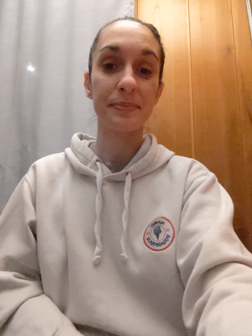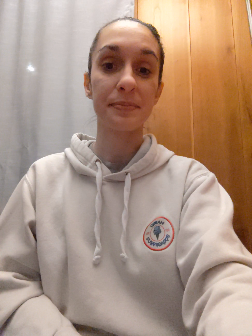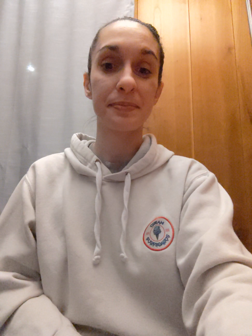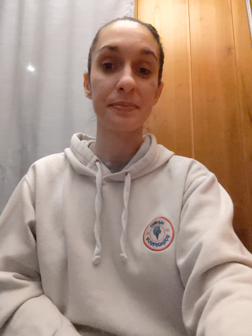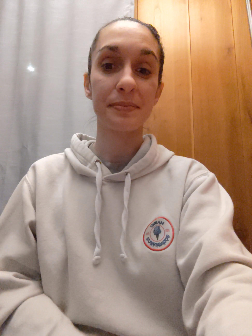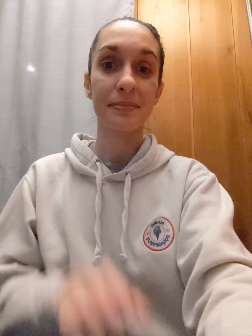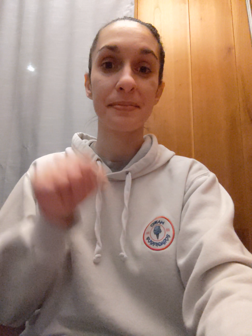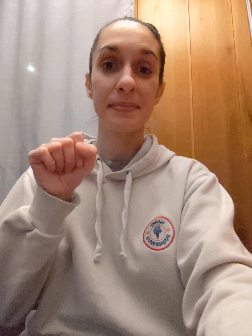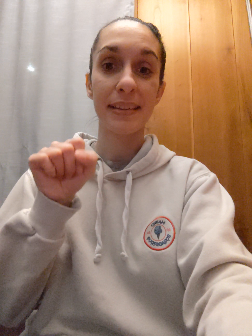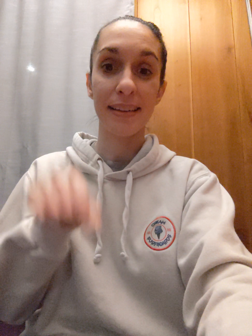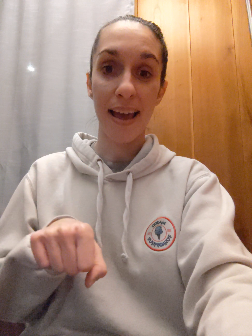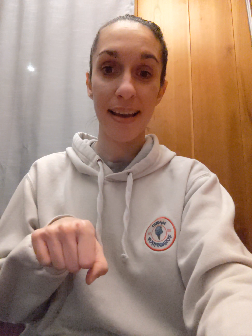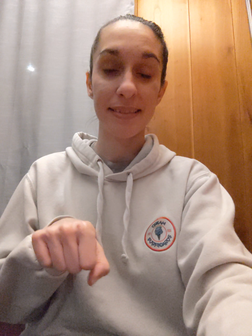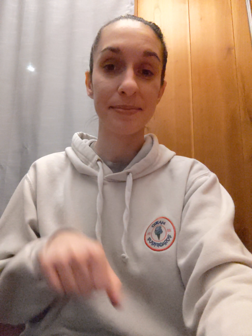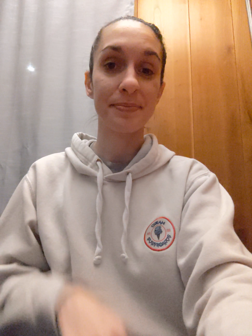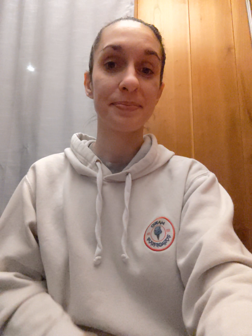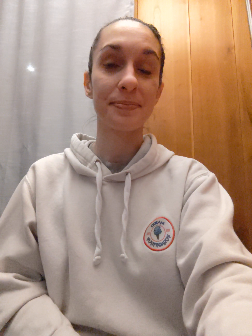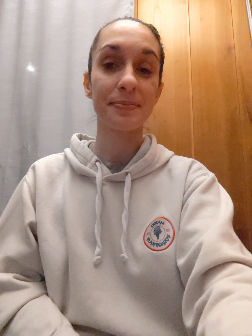can